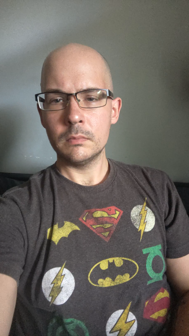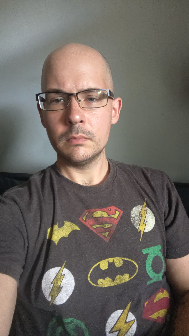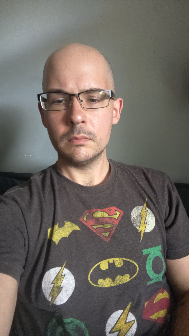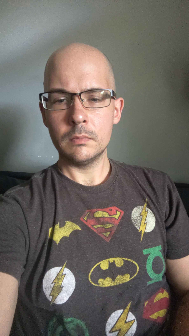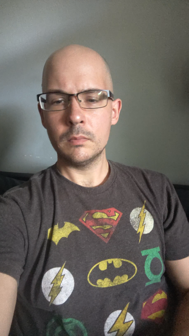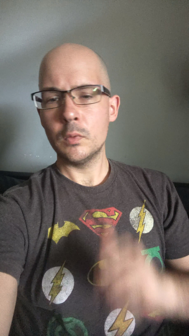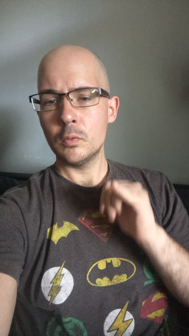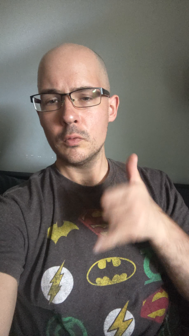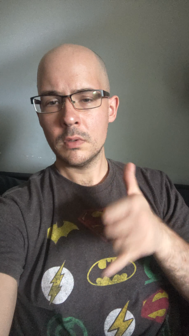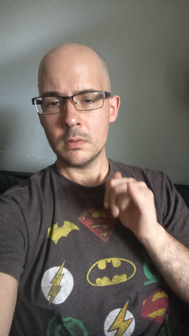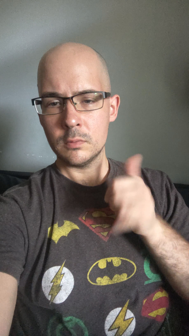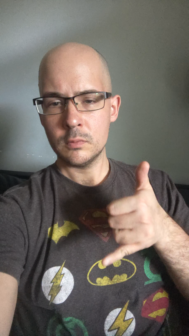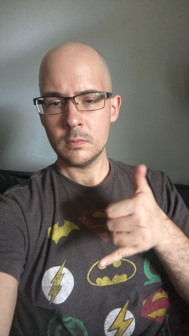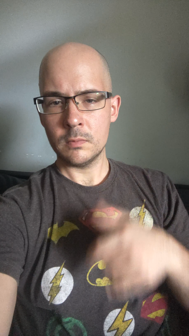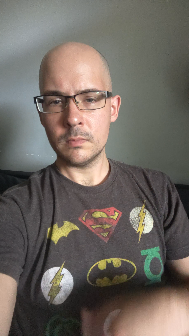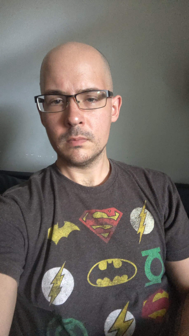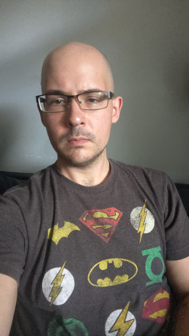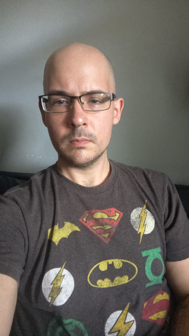rocking chair